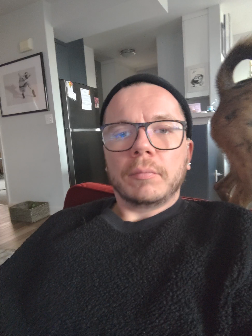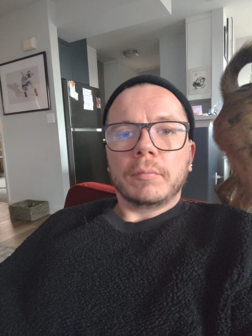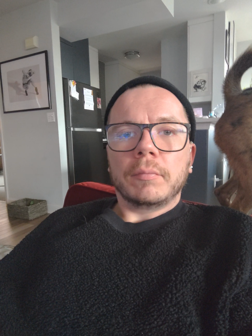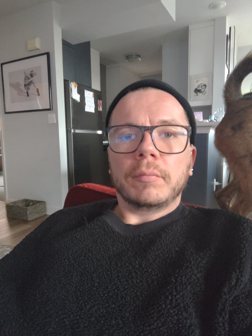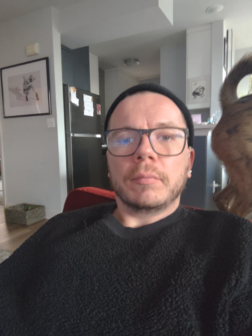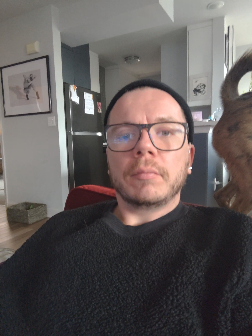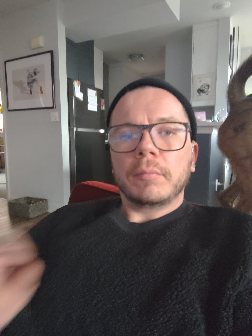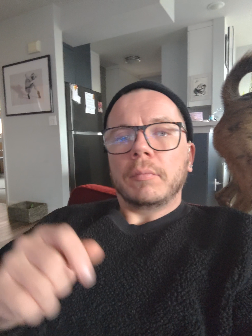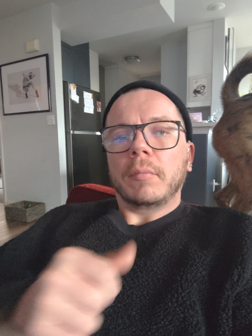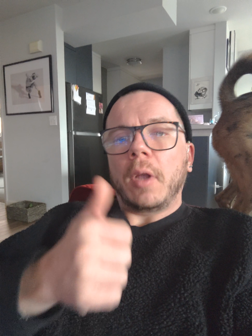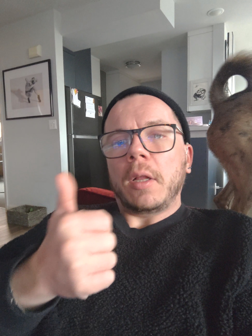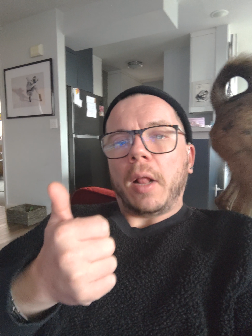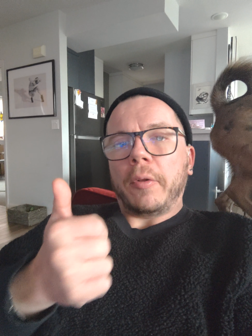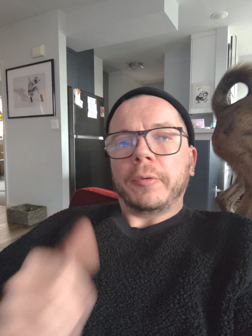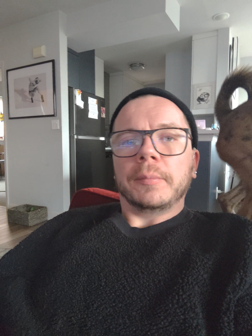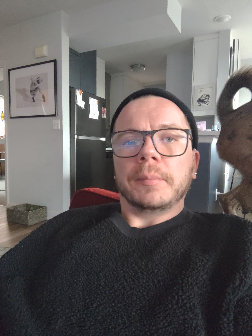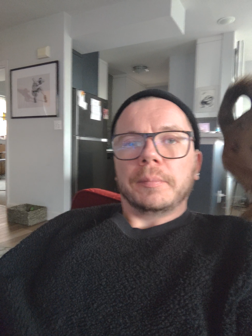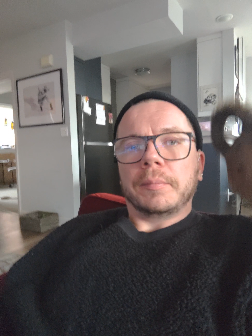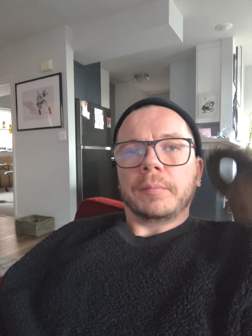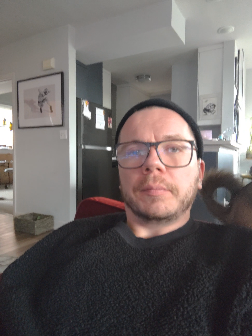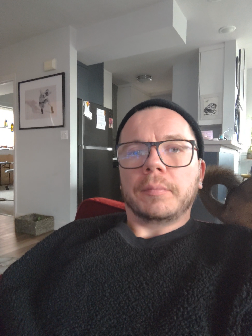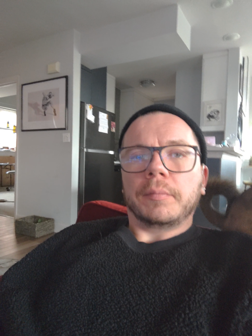another